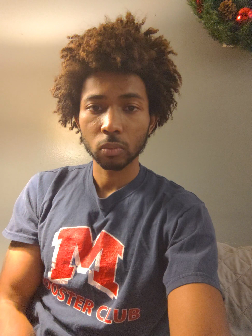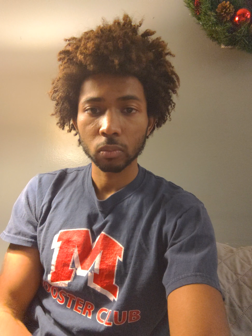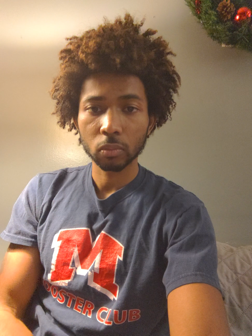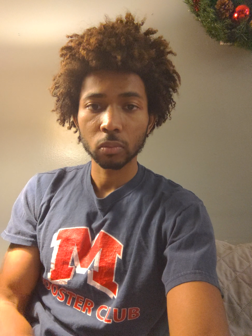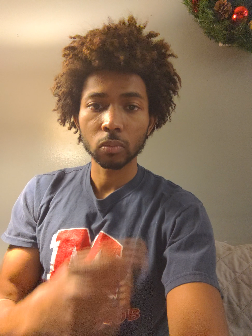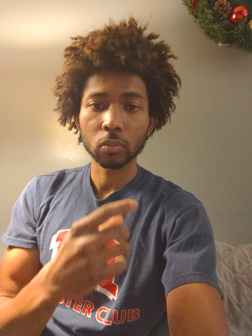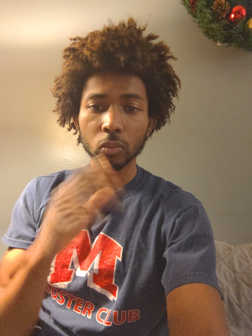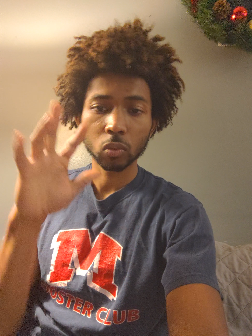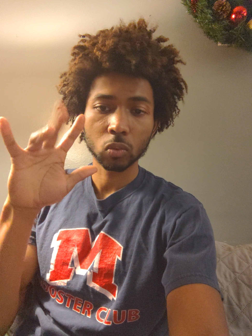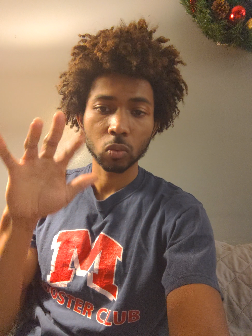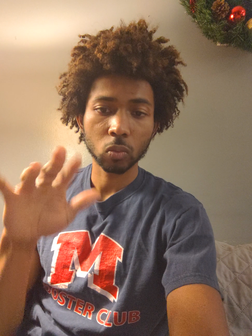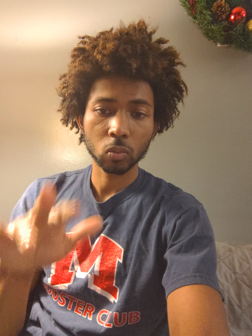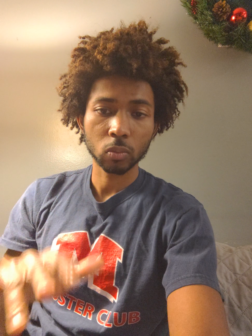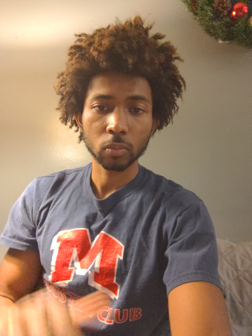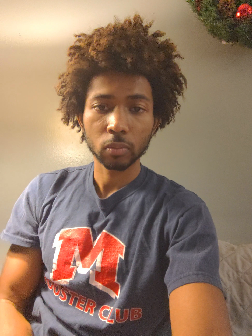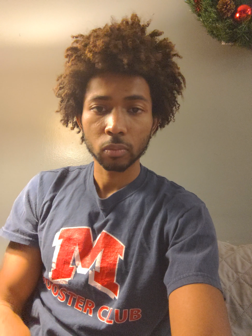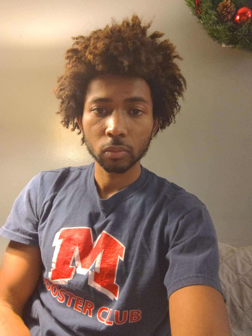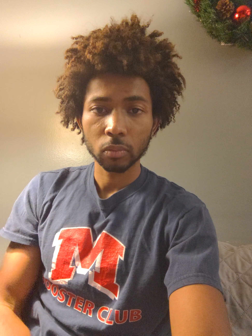snow